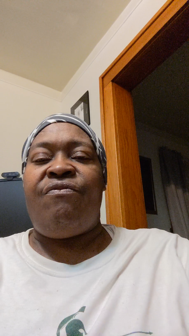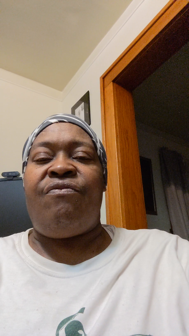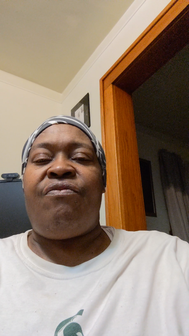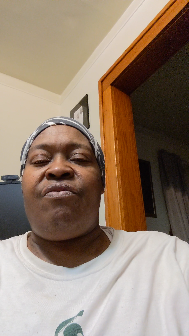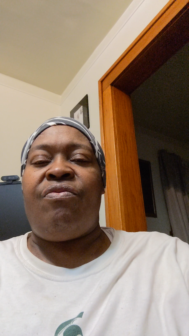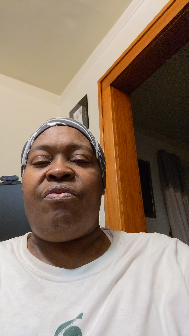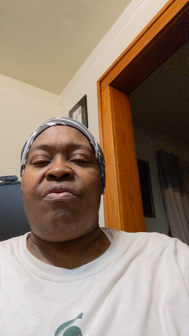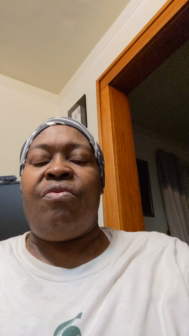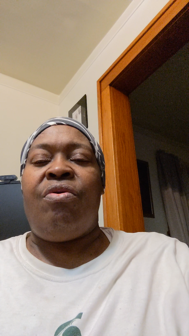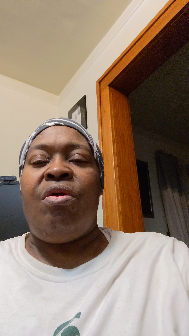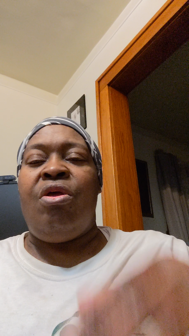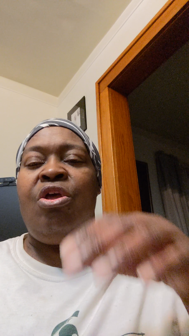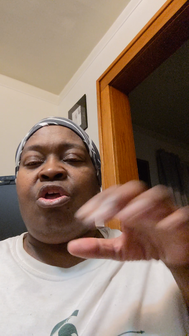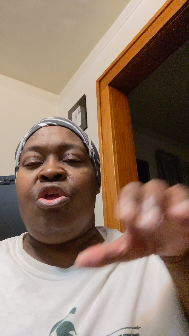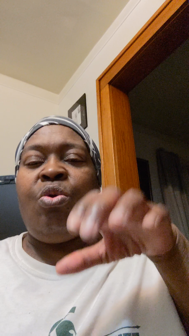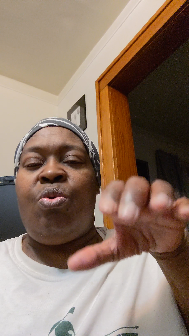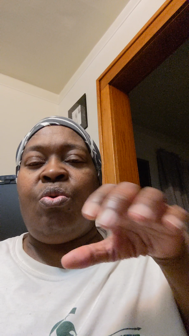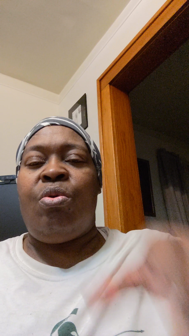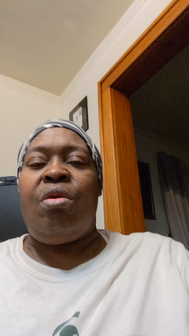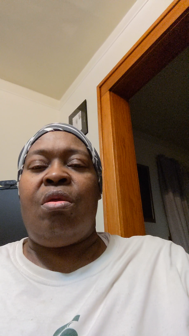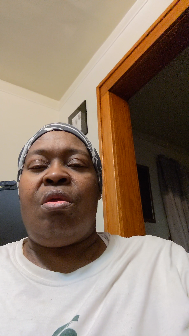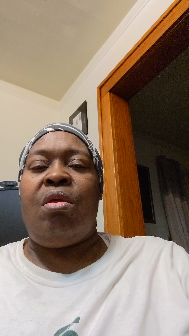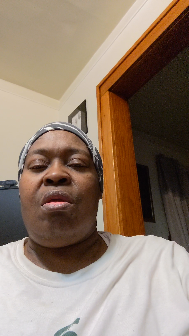does